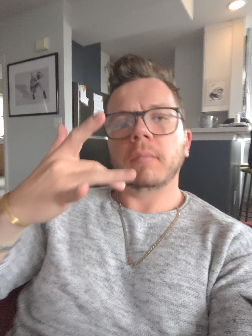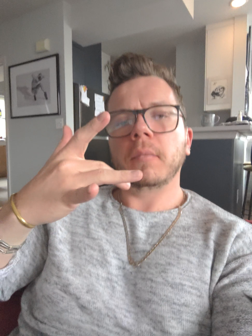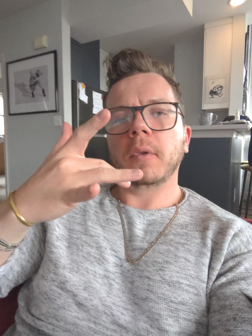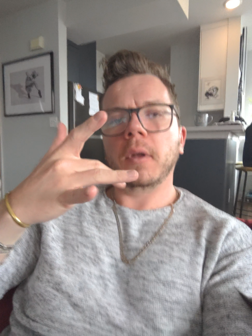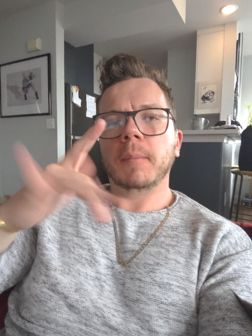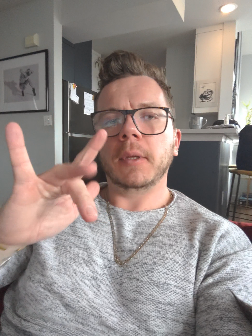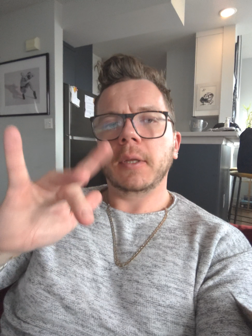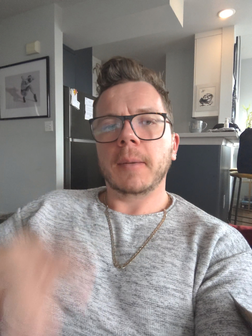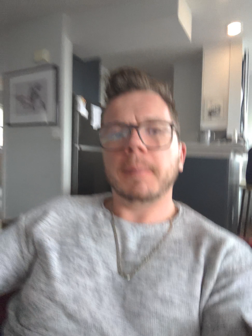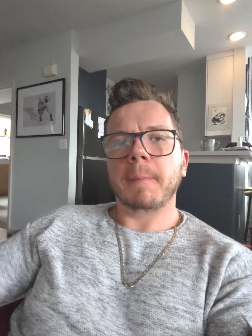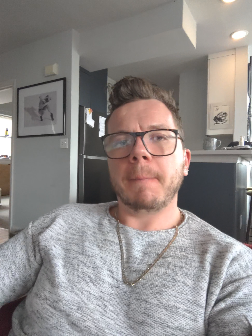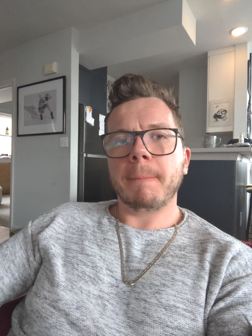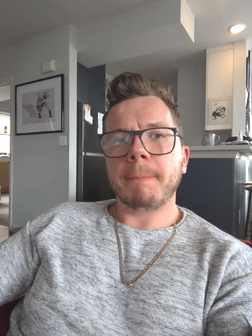empty